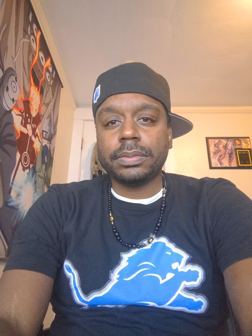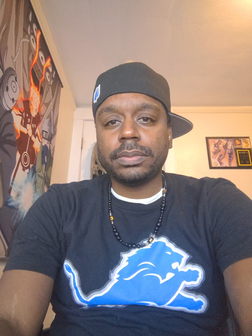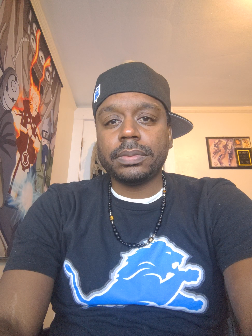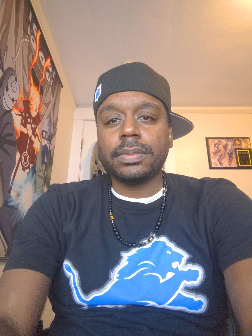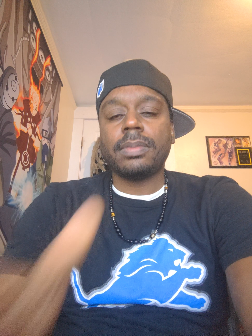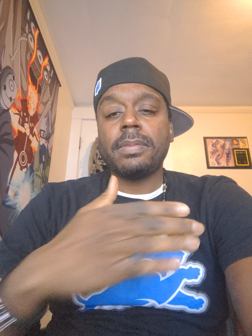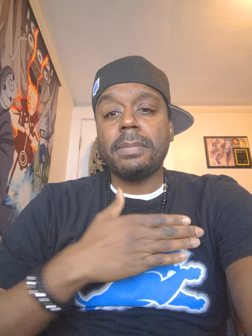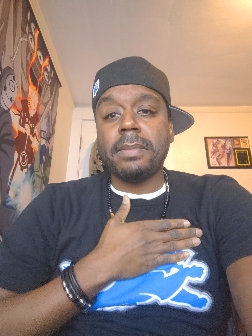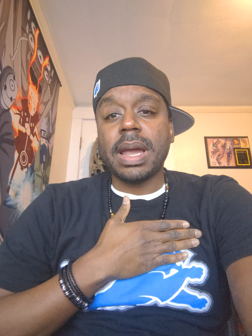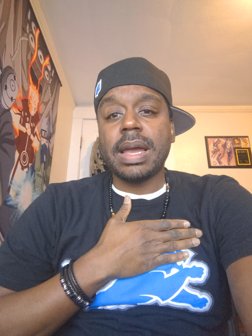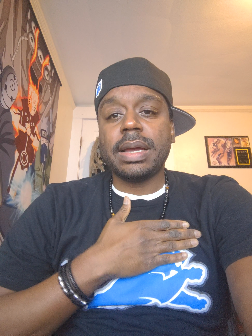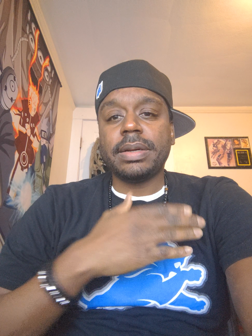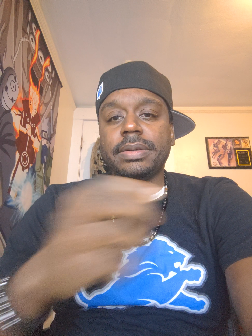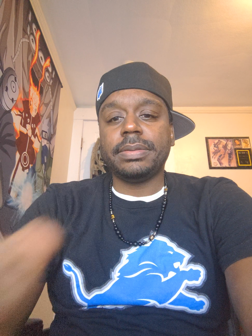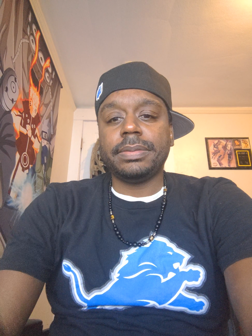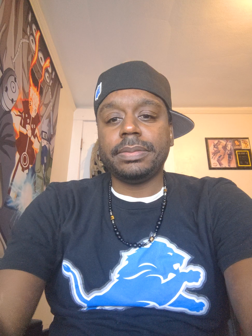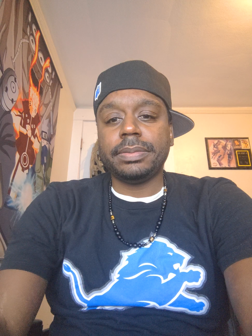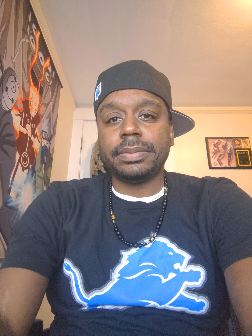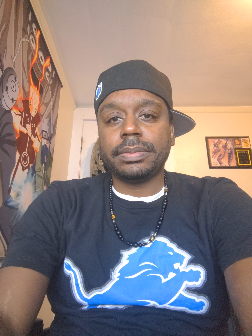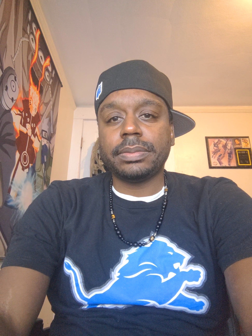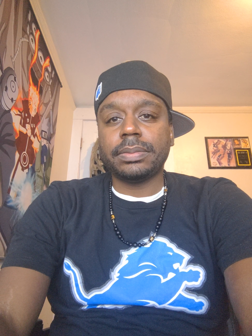my